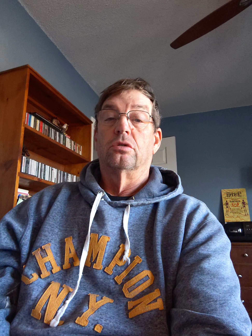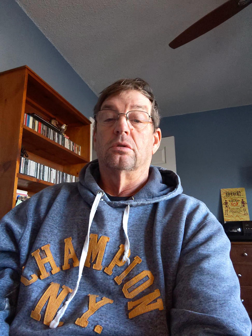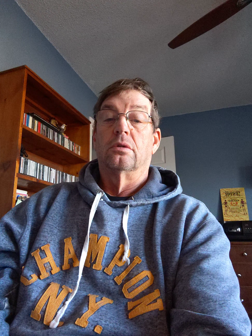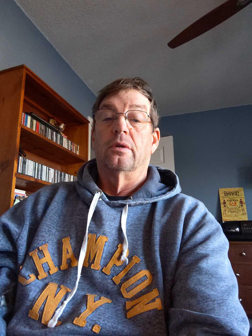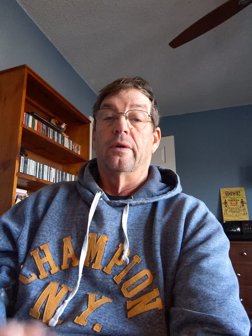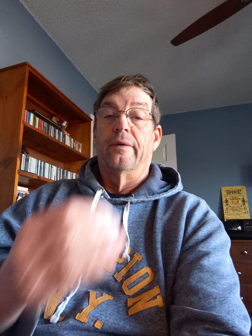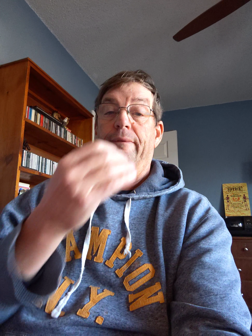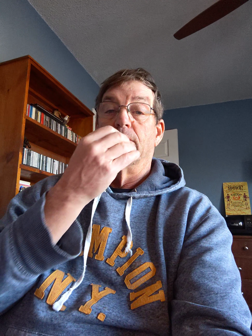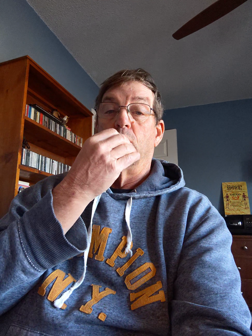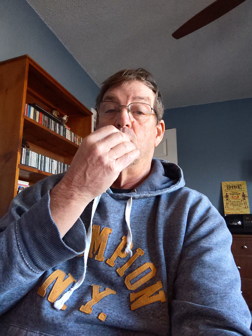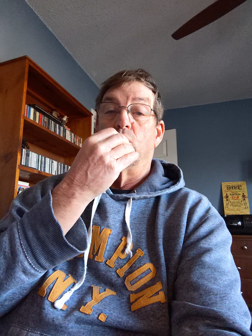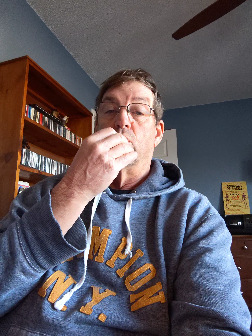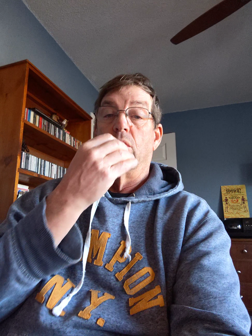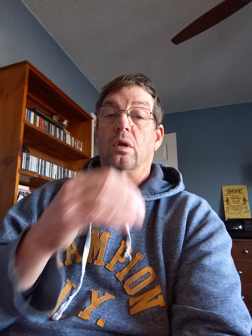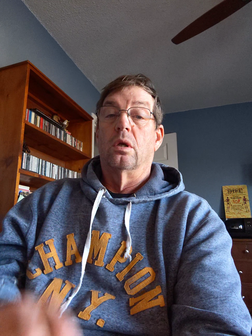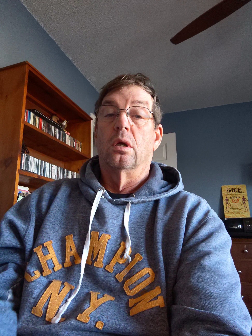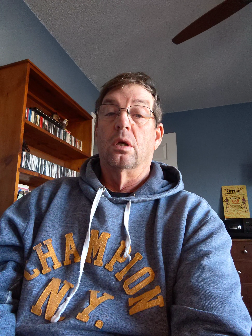food